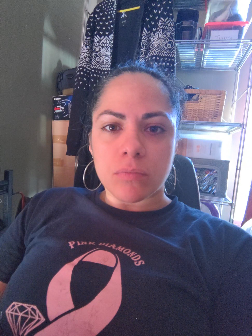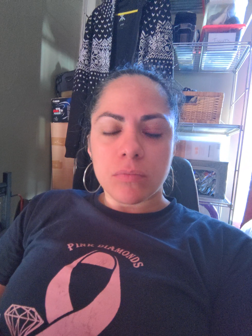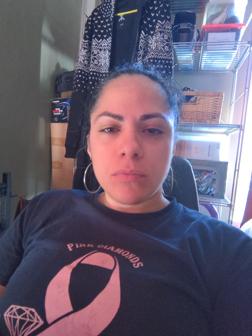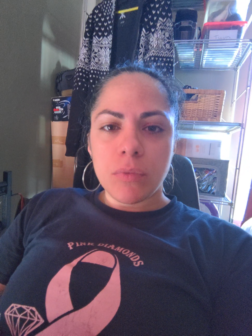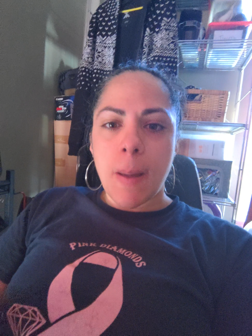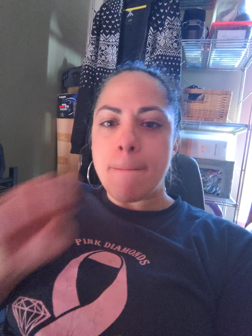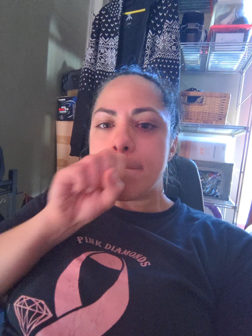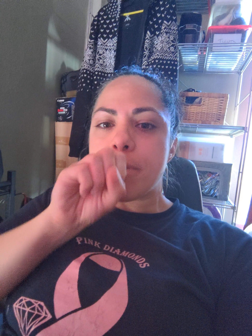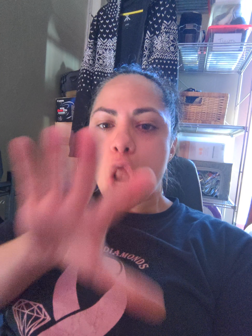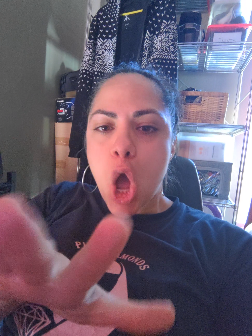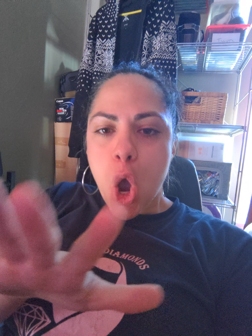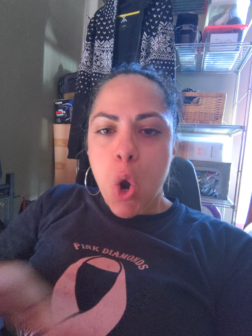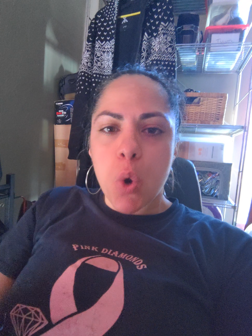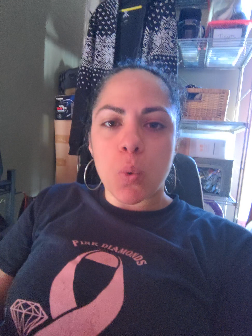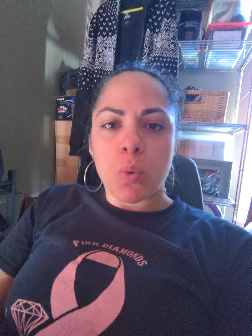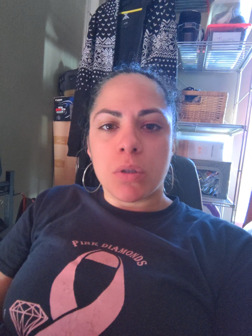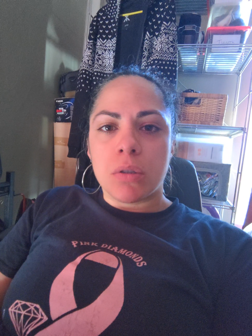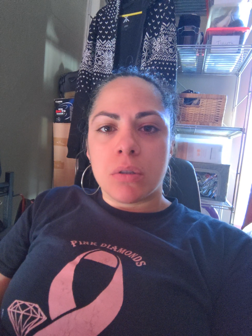blow